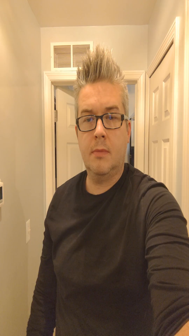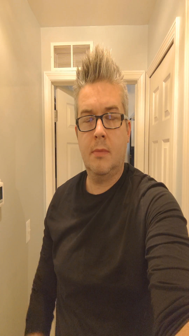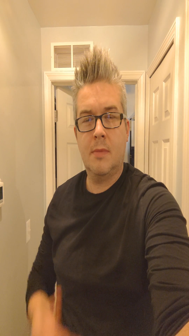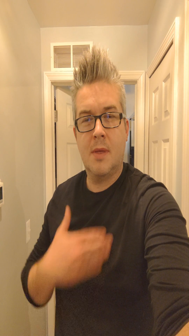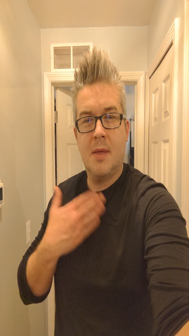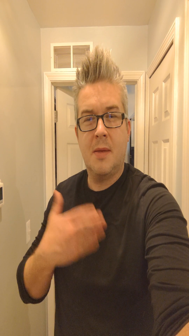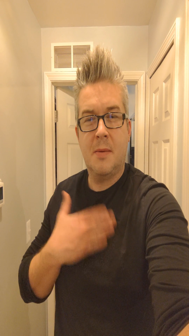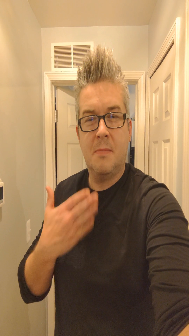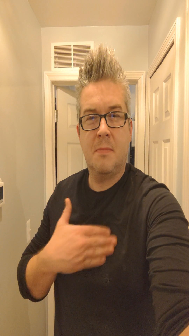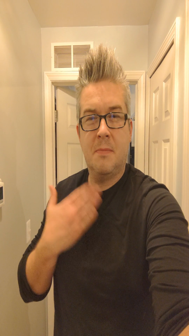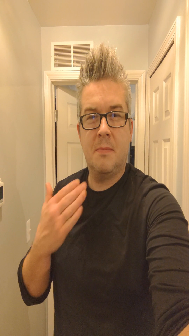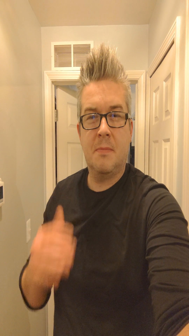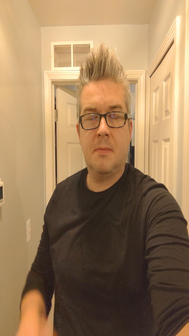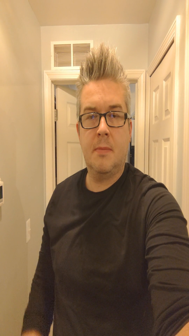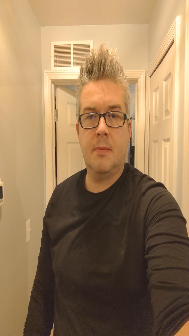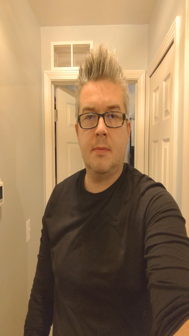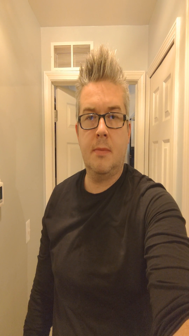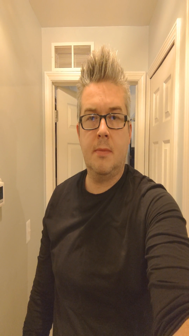happy